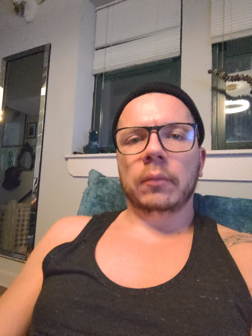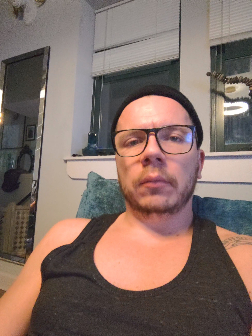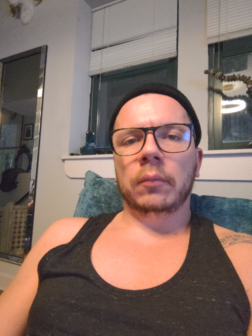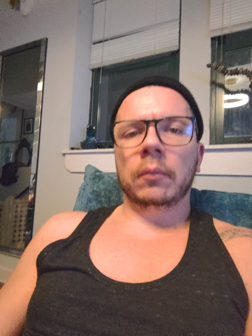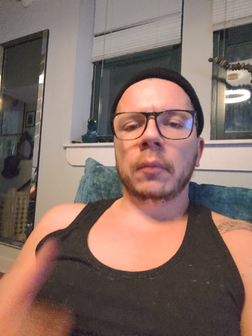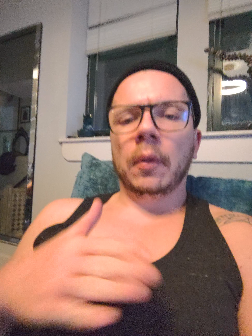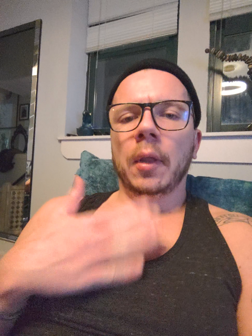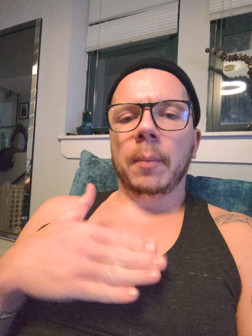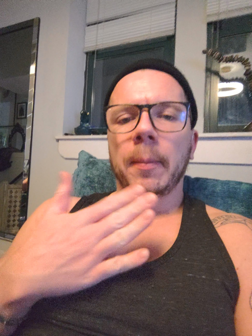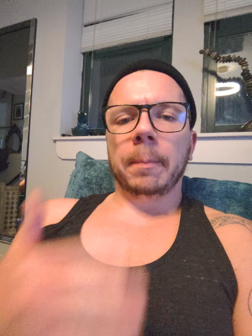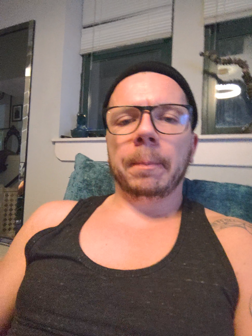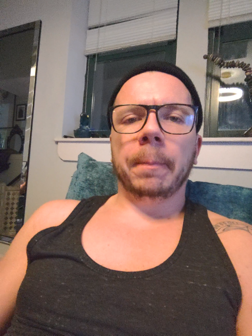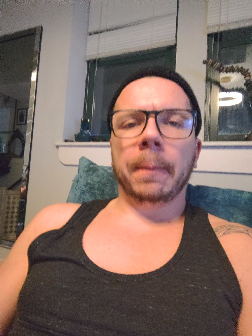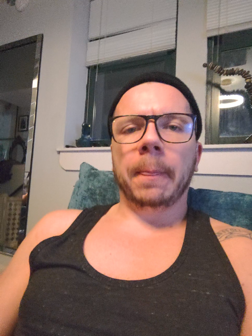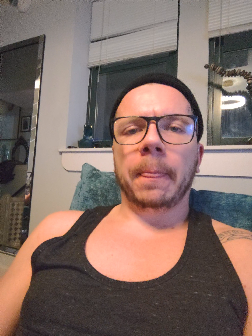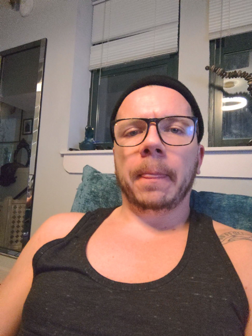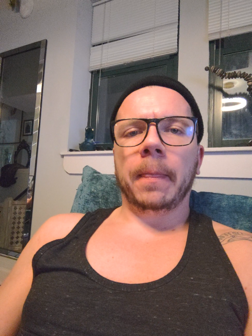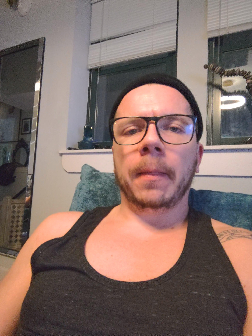happy